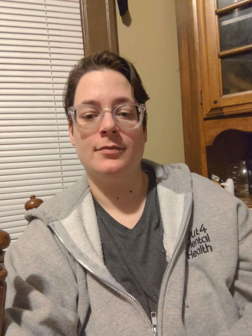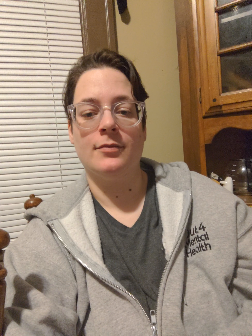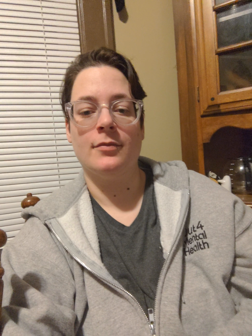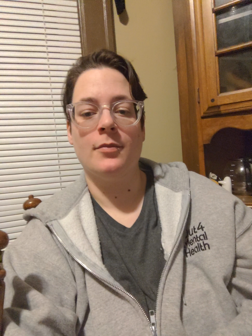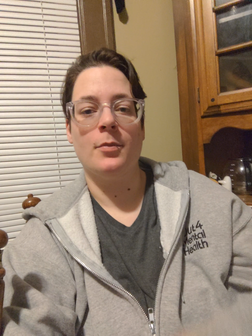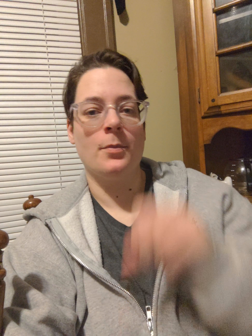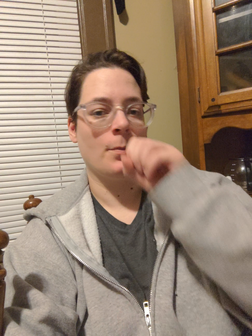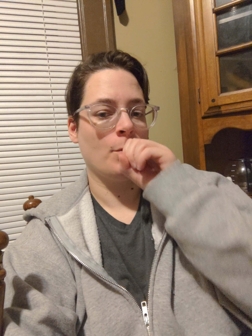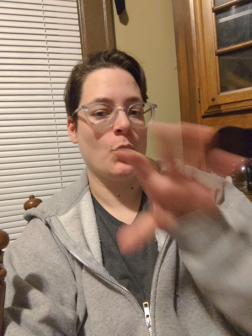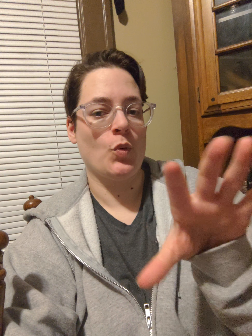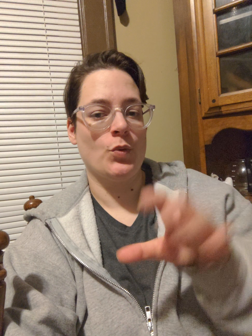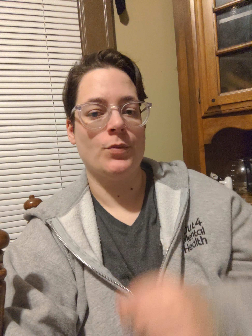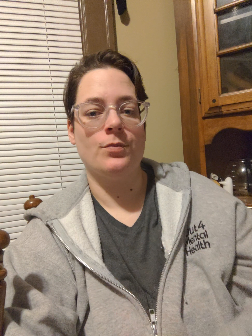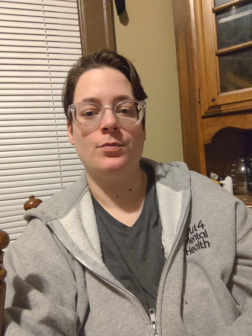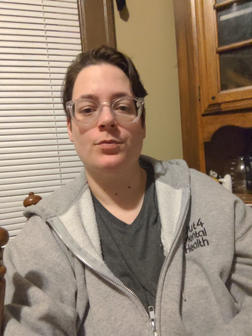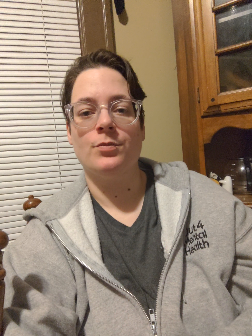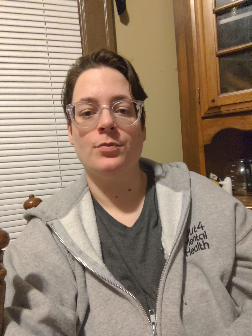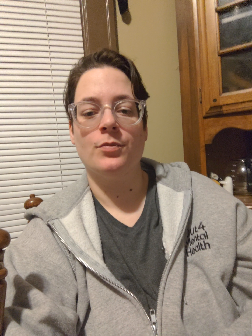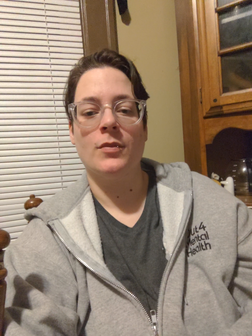blow